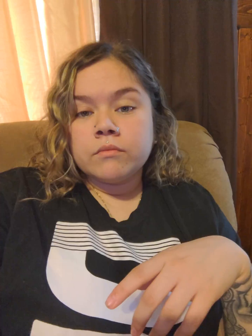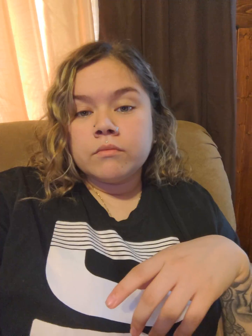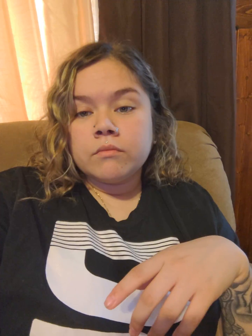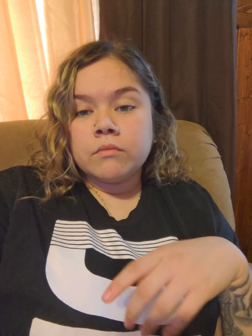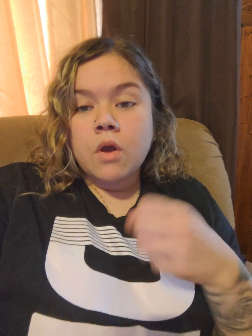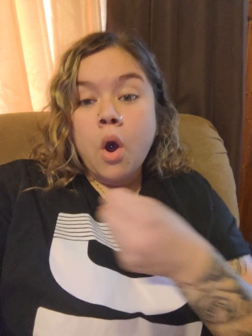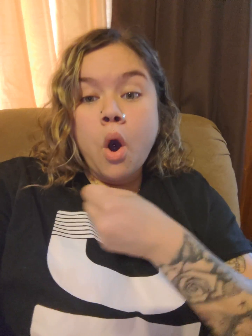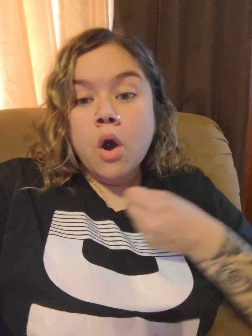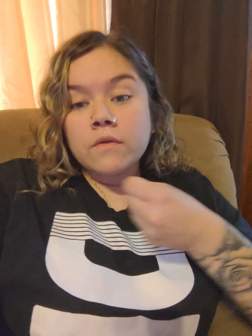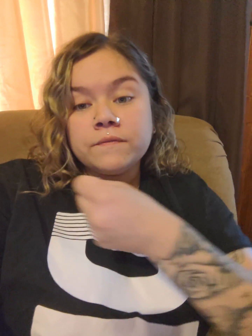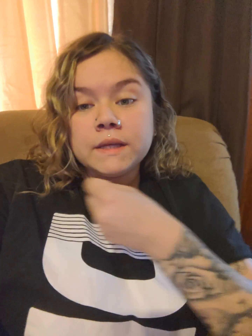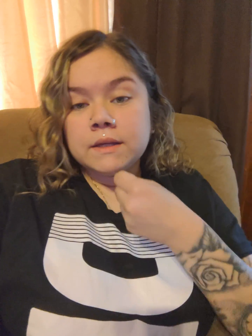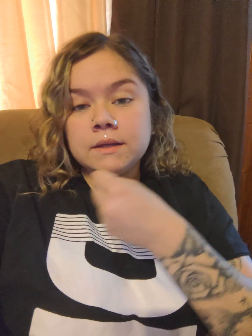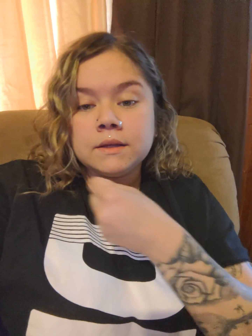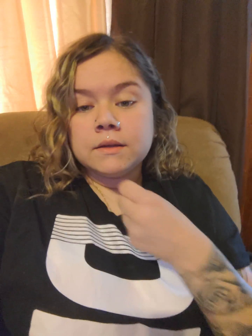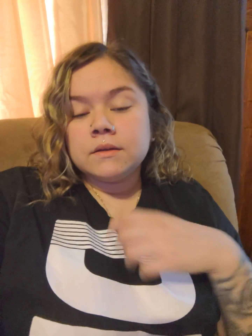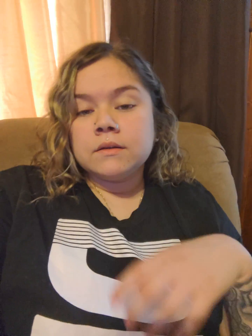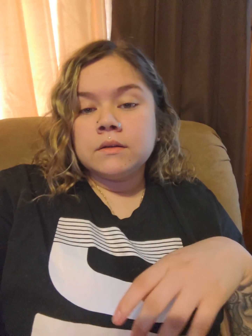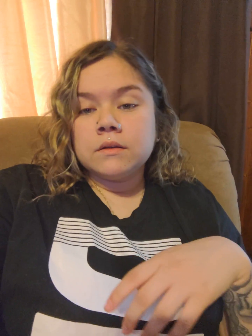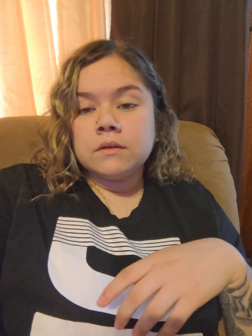coffee